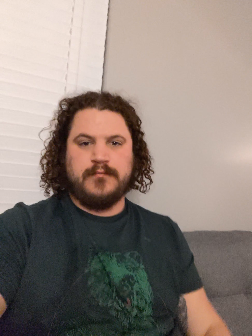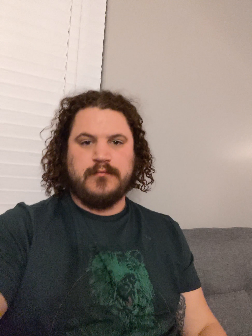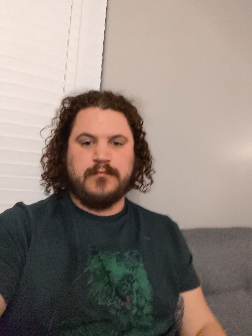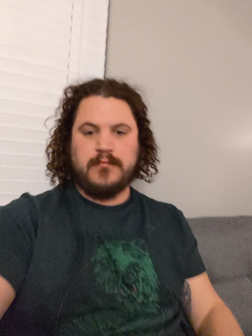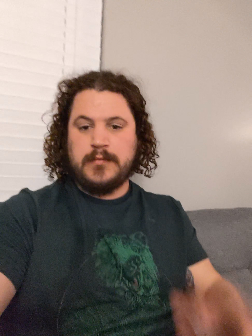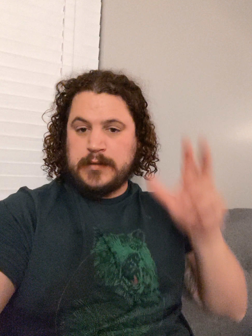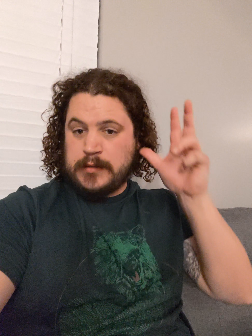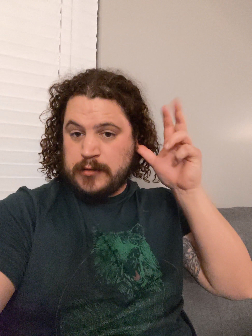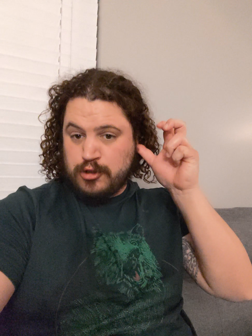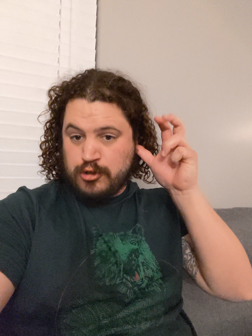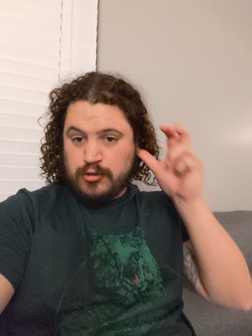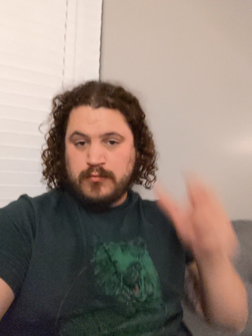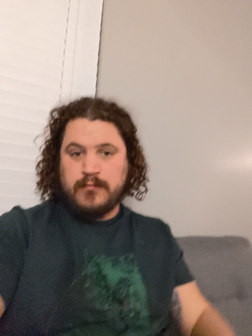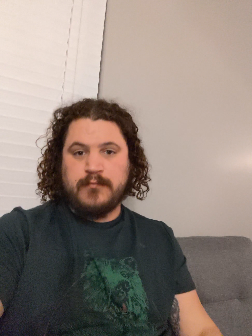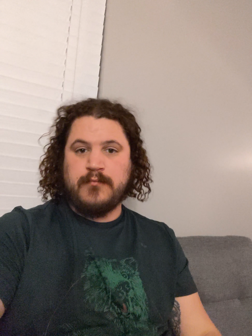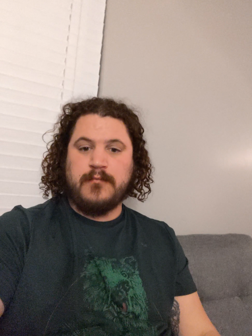hear